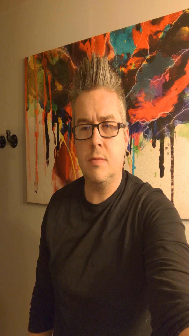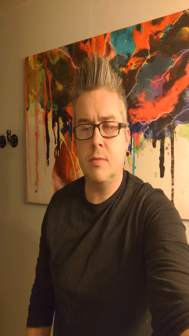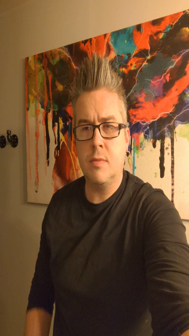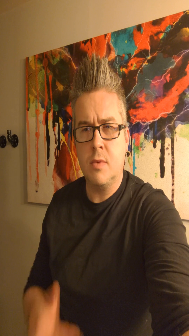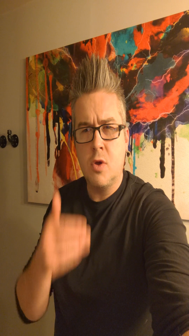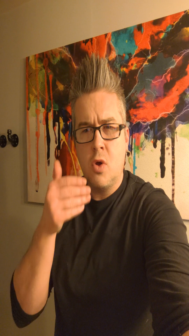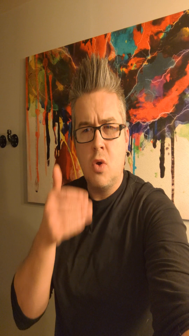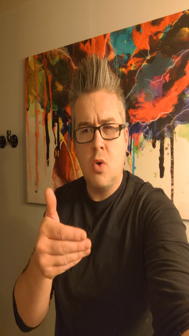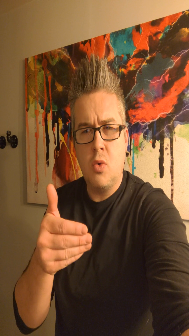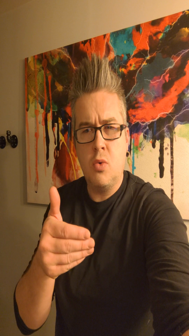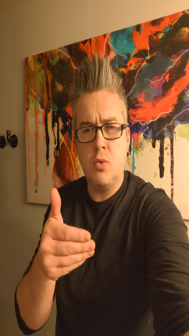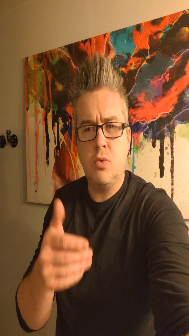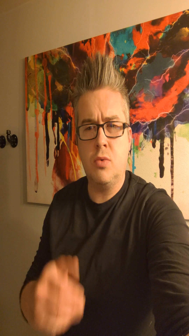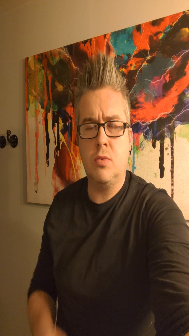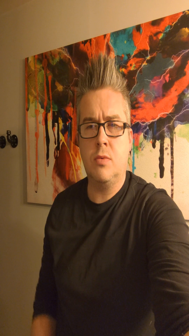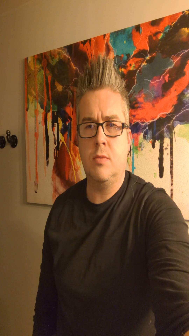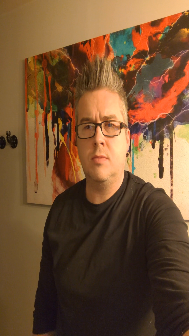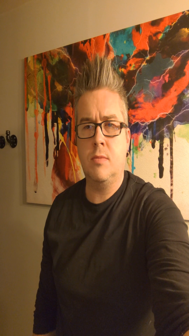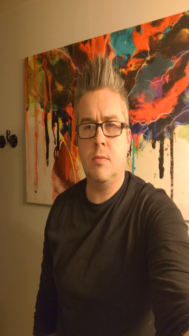close